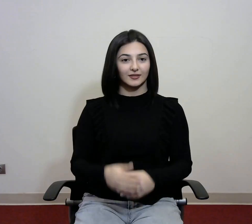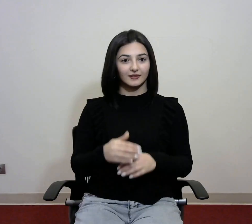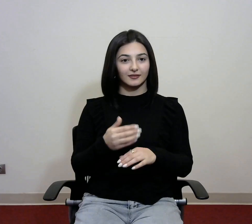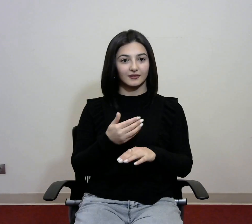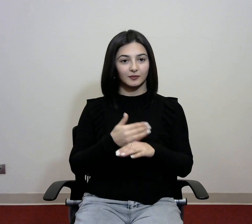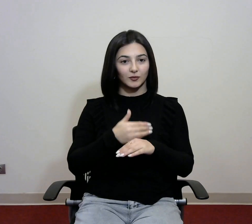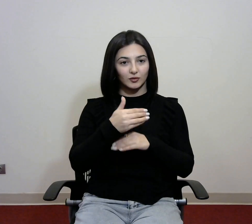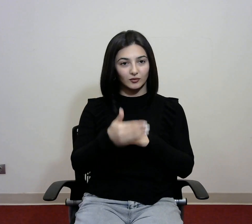gecikmək